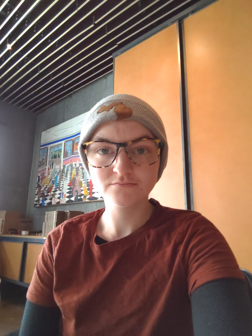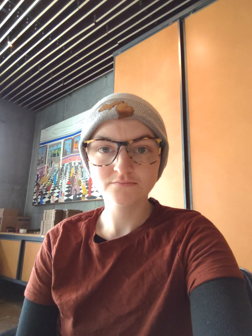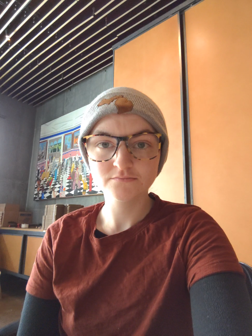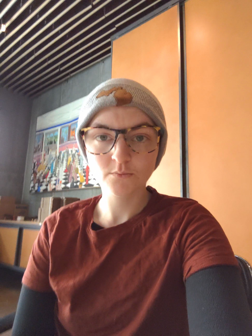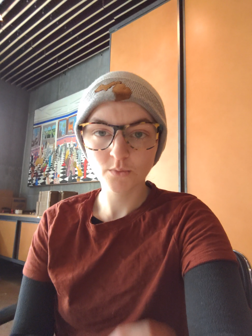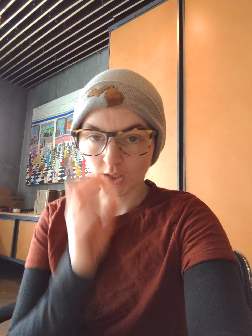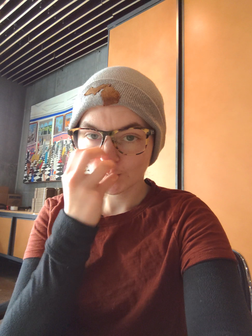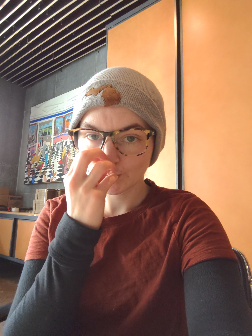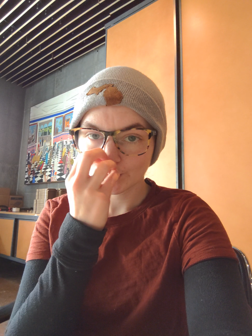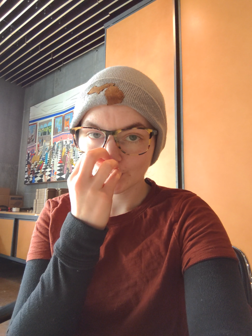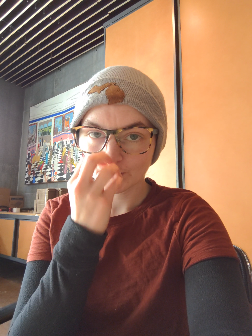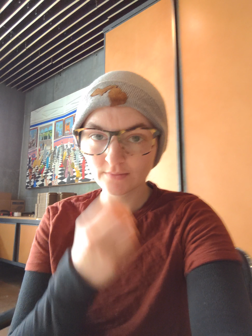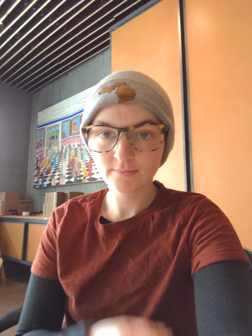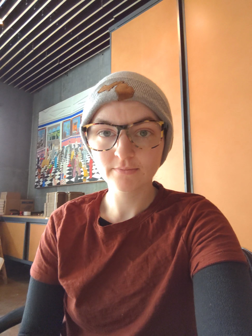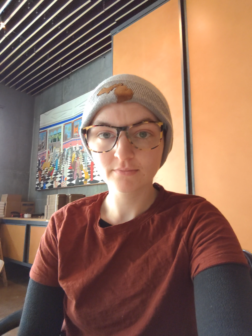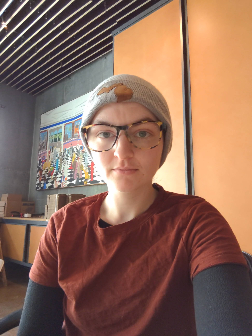clown